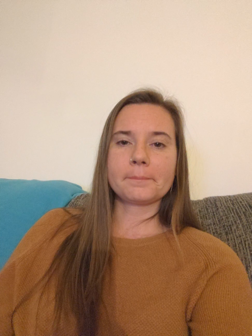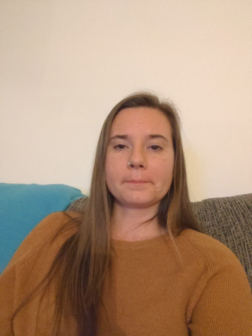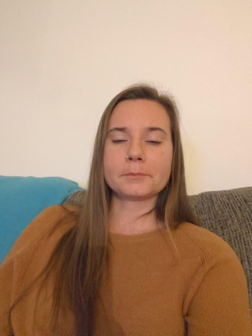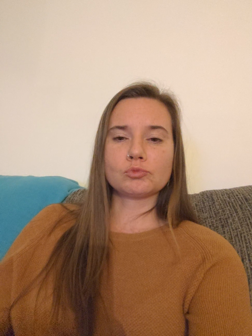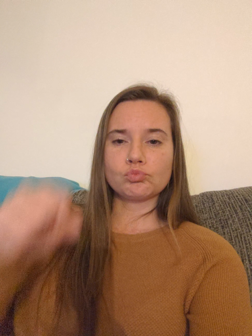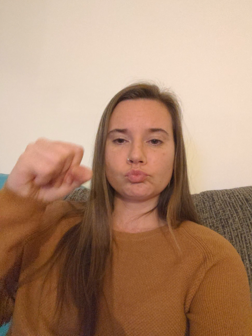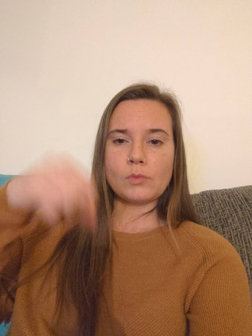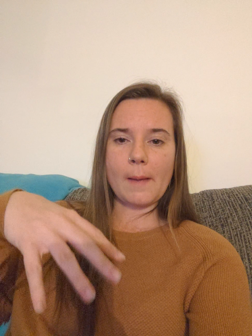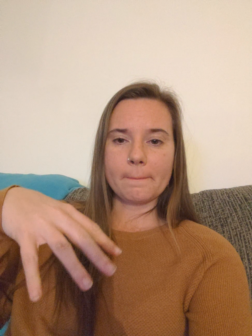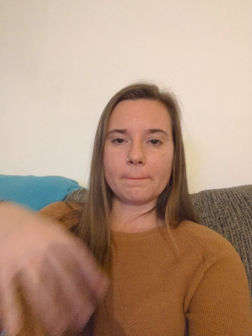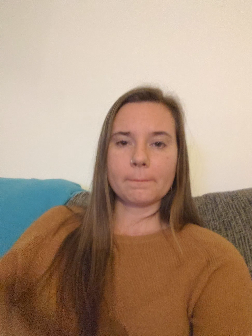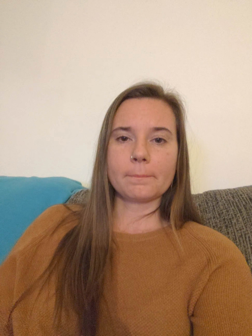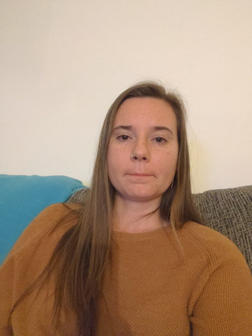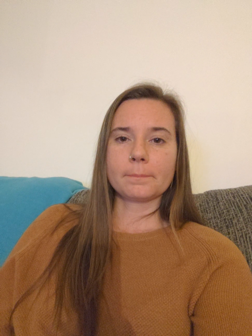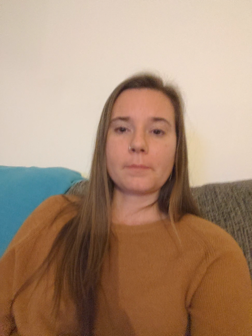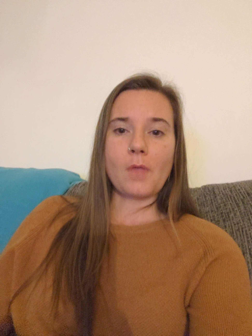drop